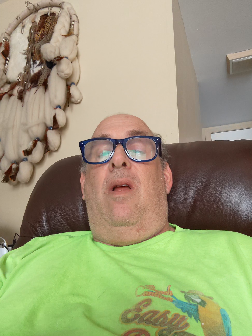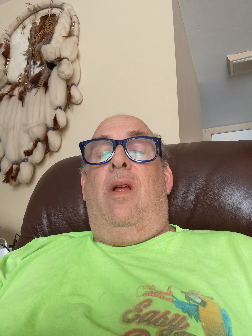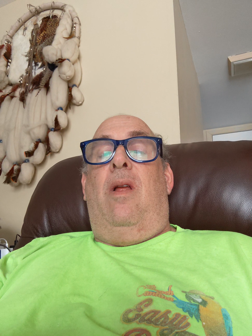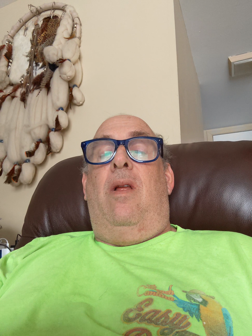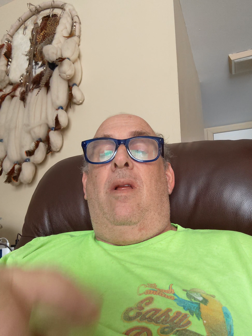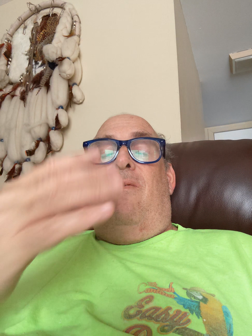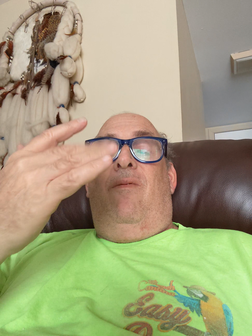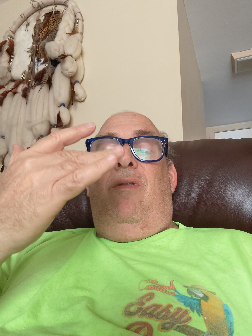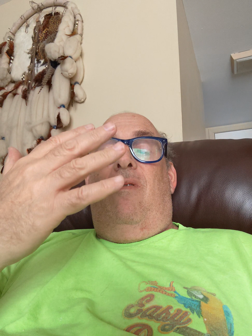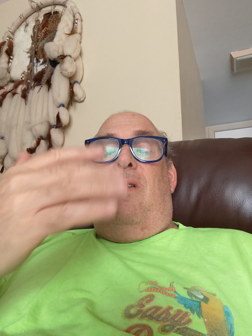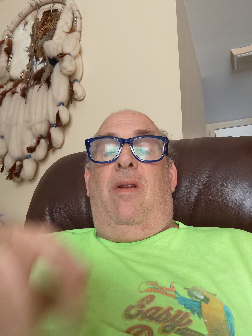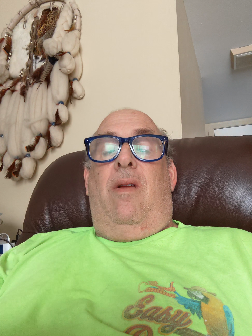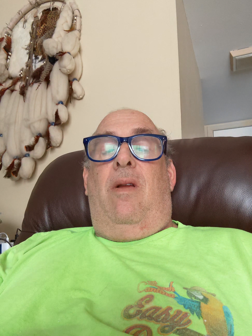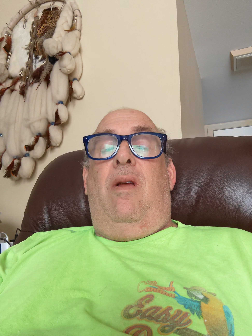finger